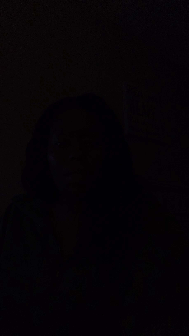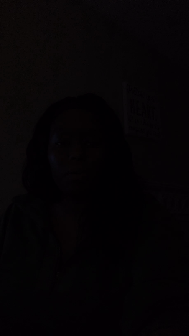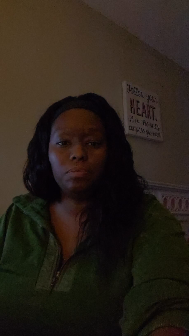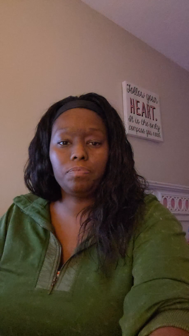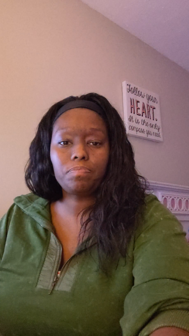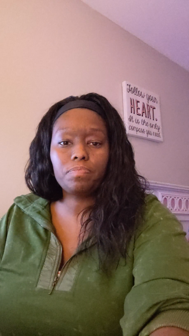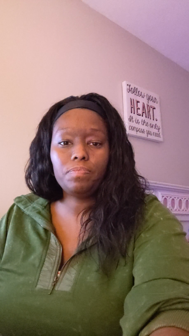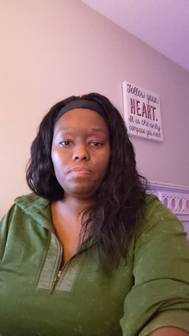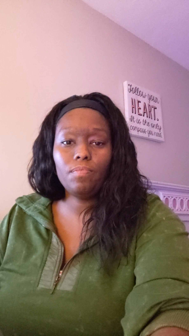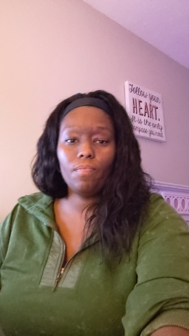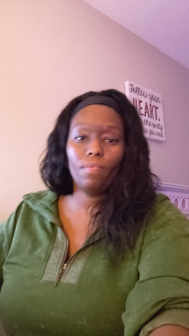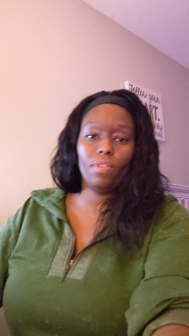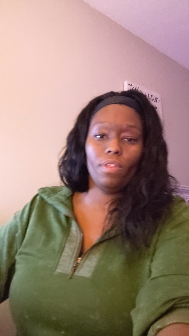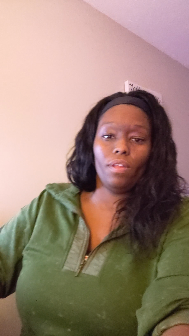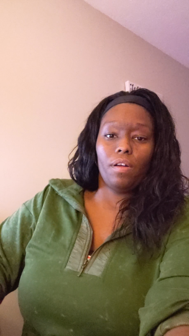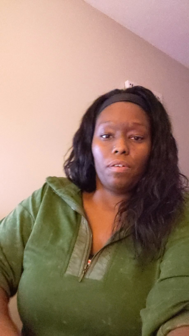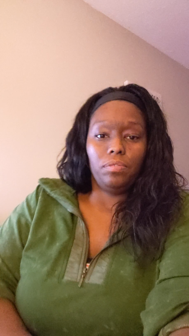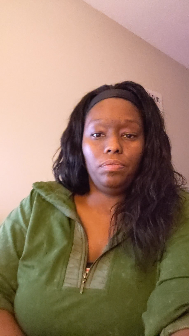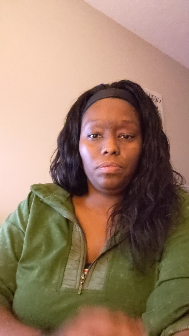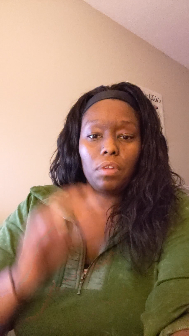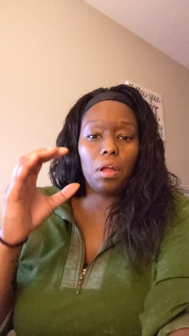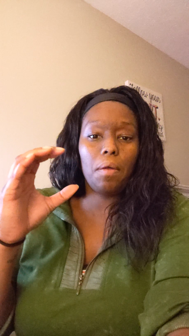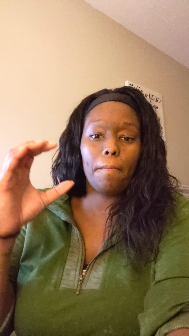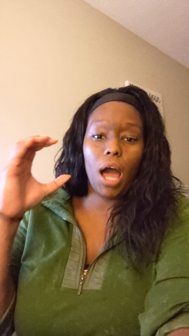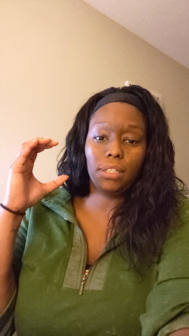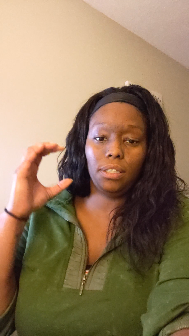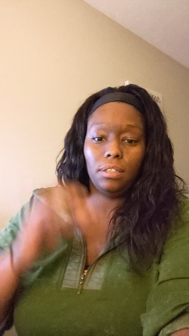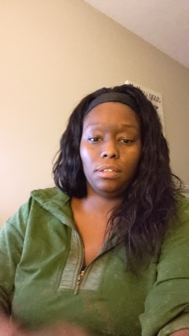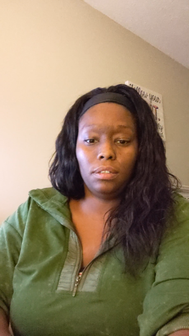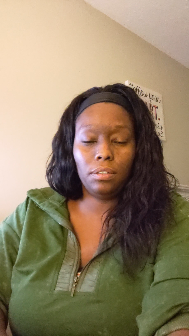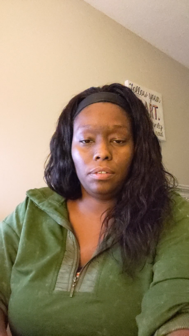bus